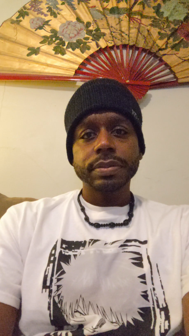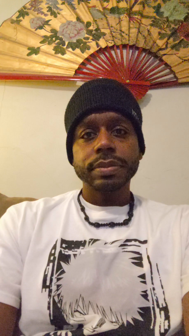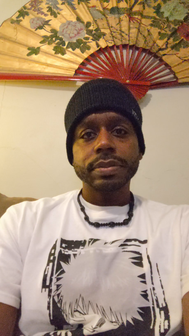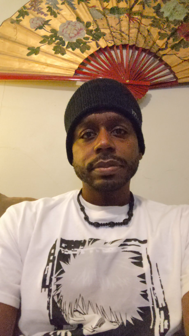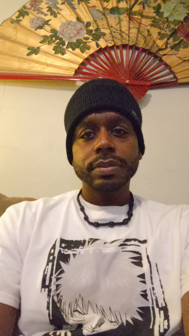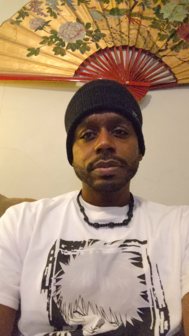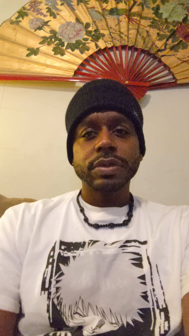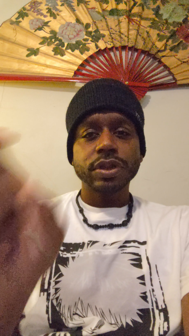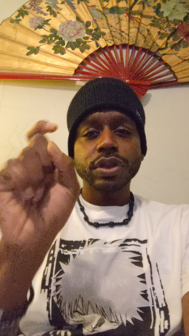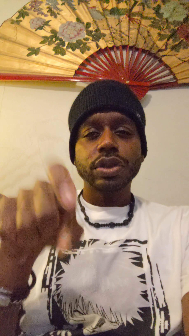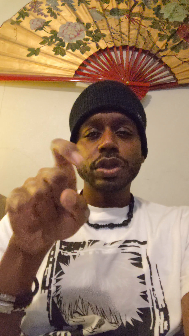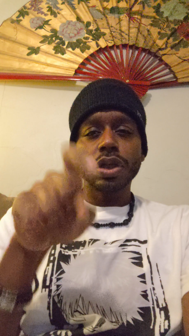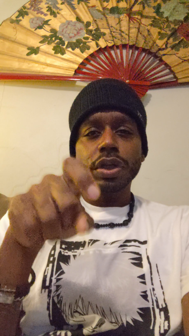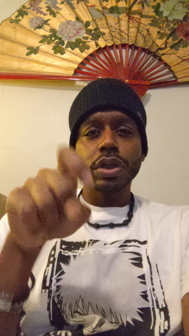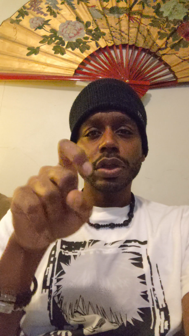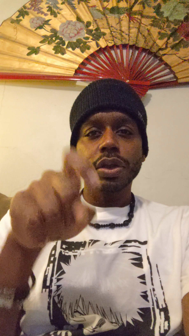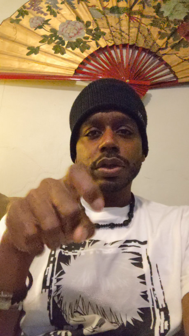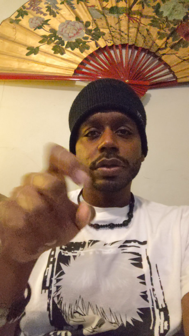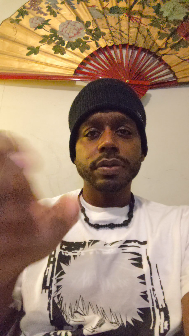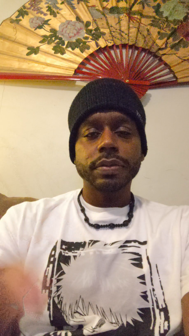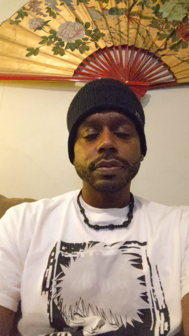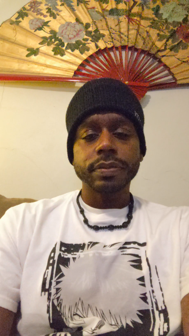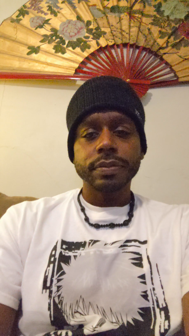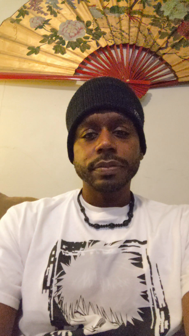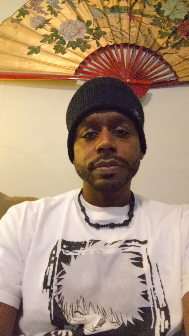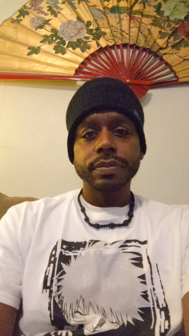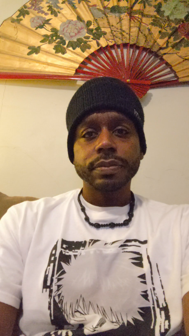should